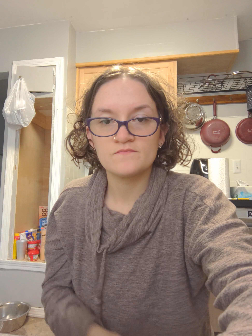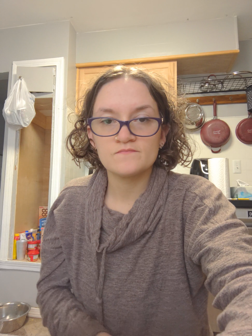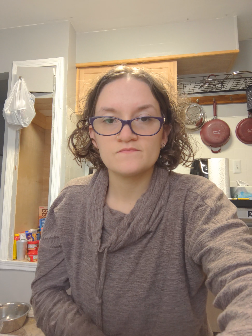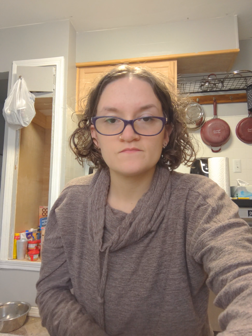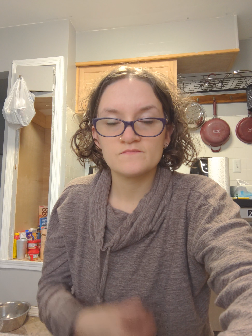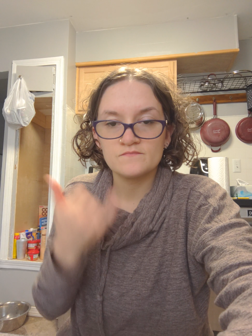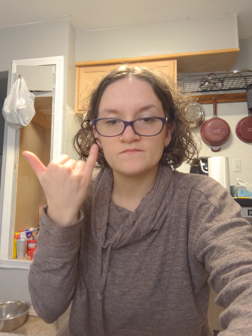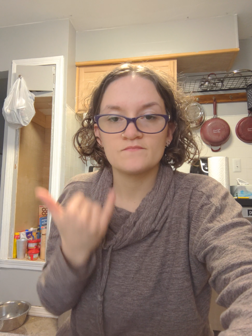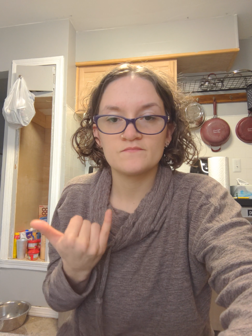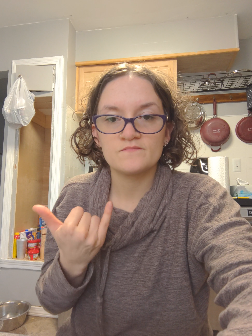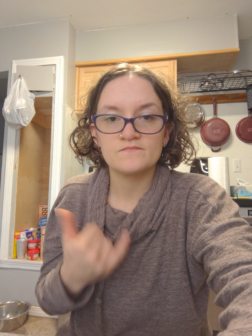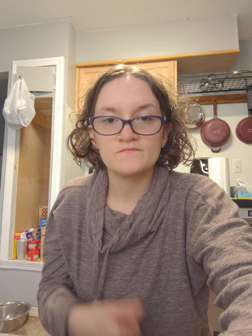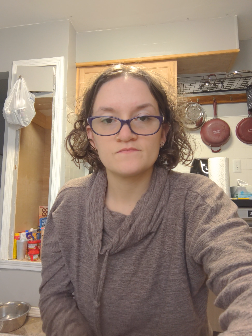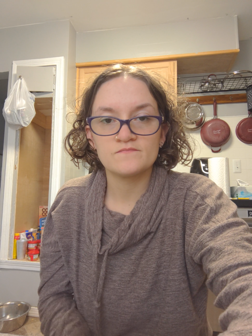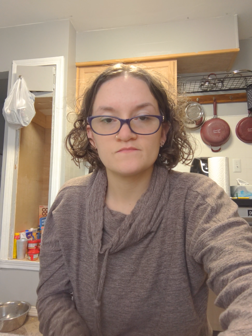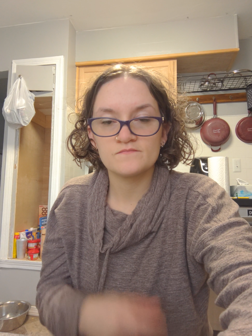now